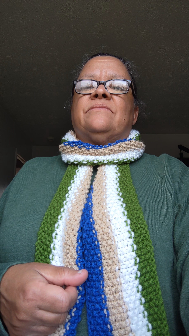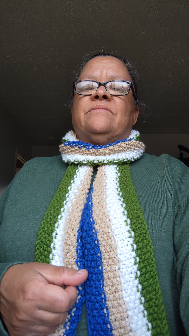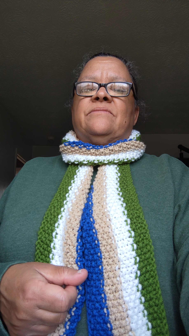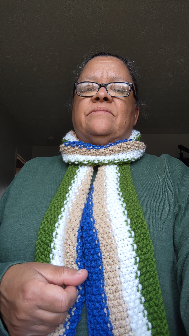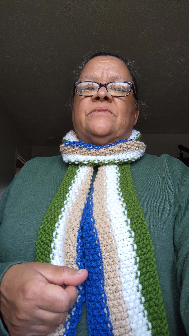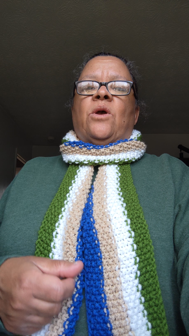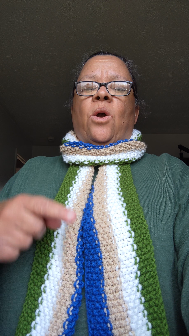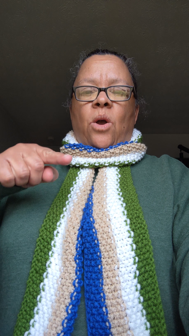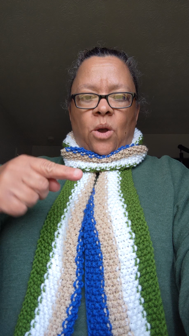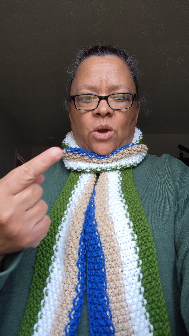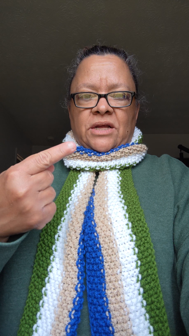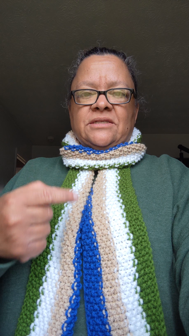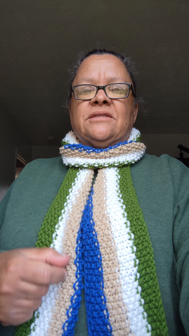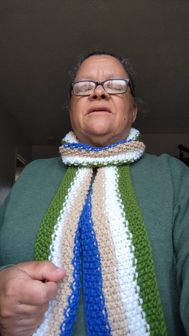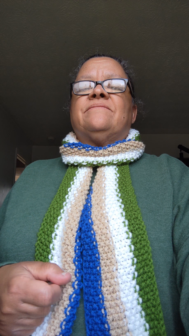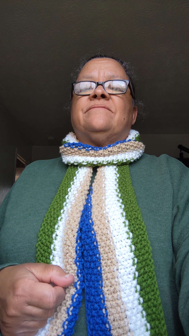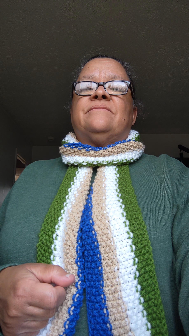hurt